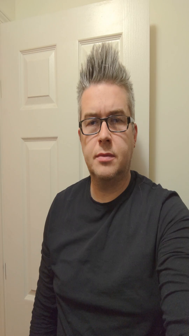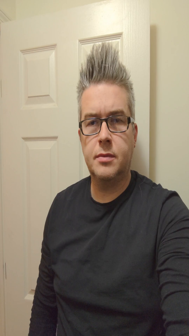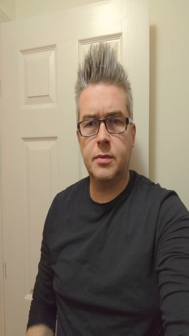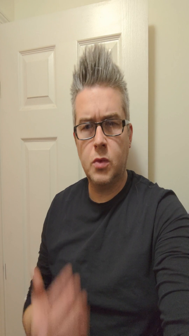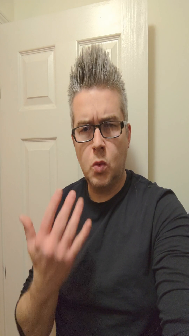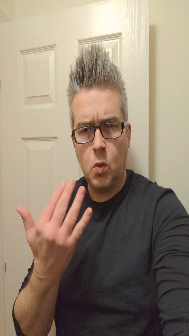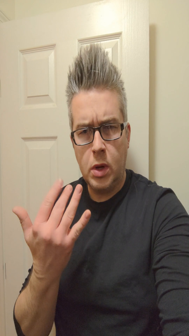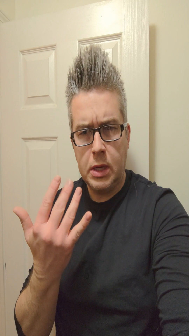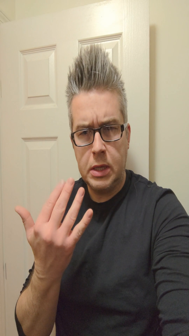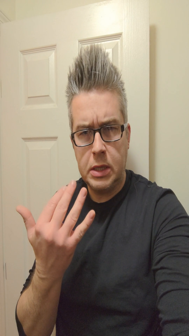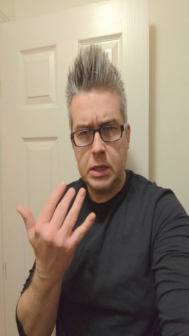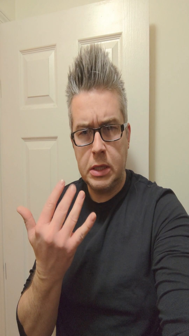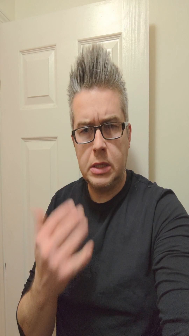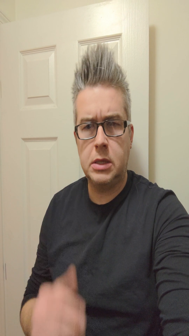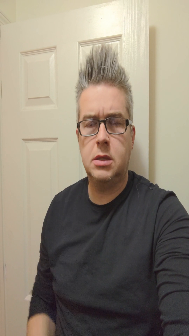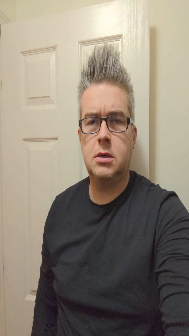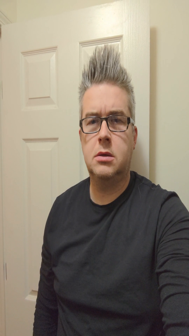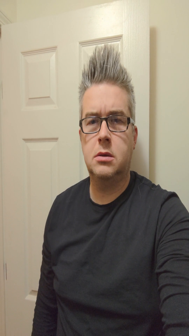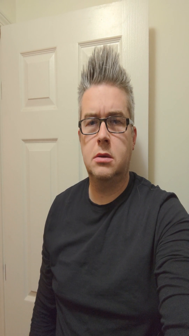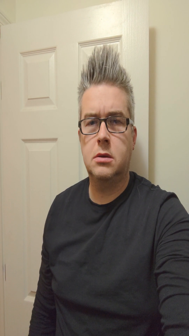wait